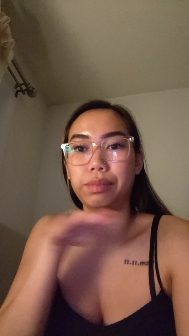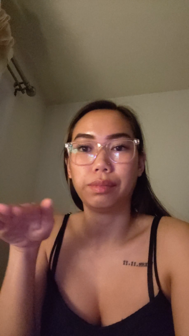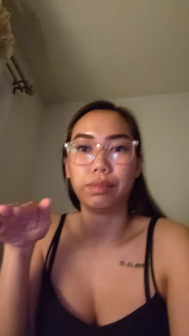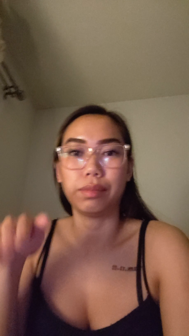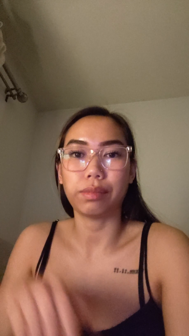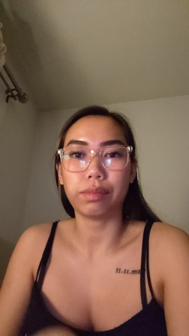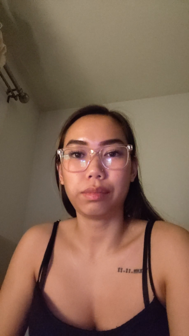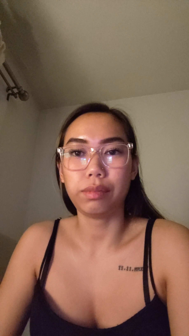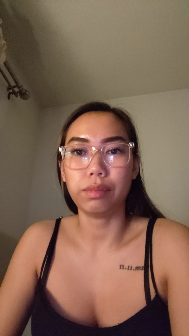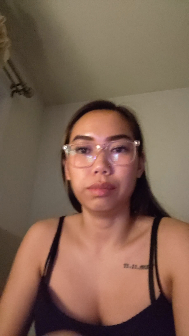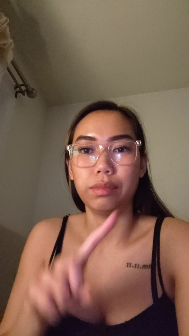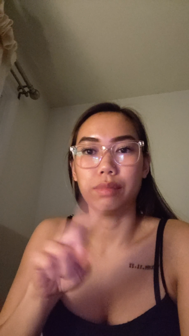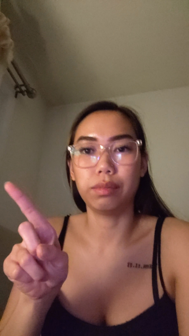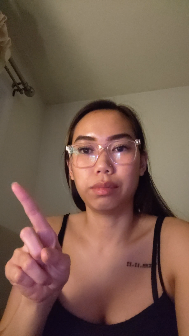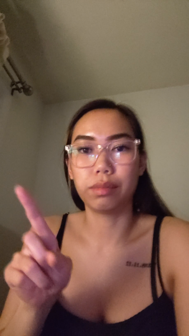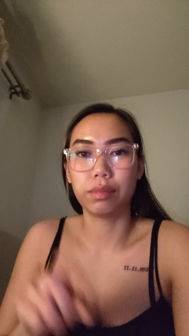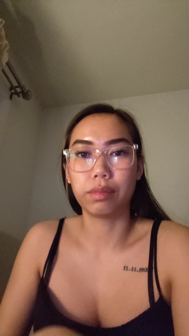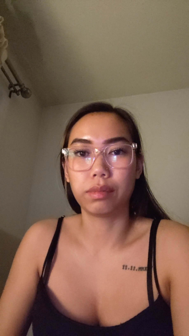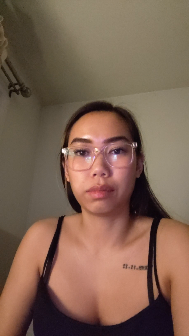but